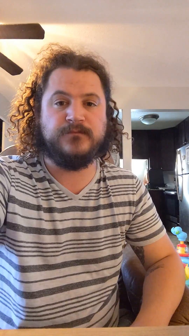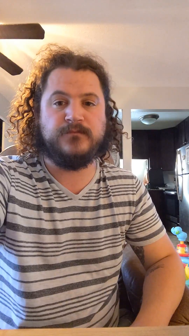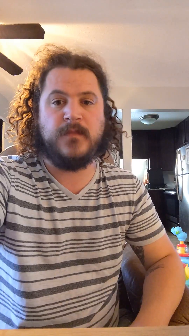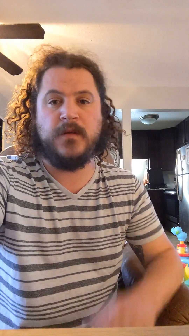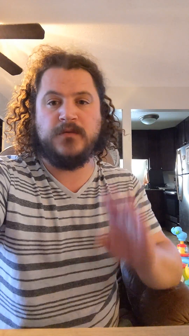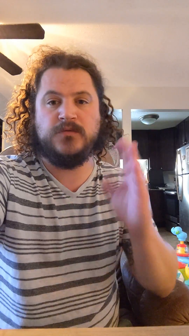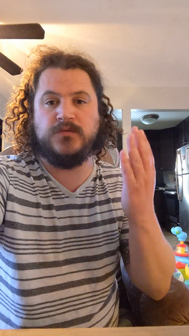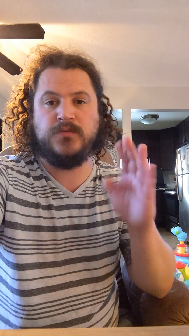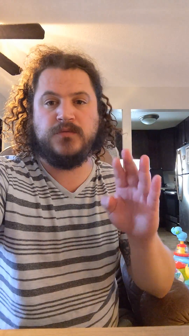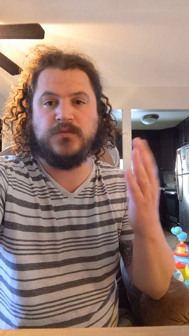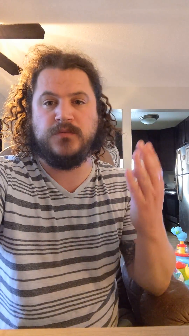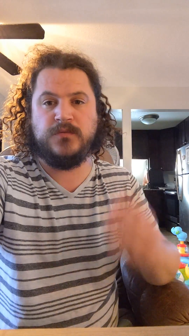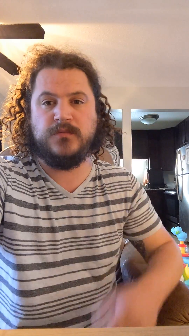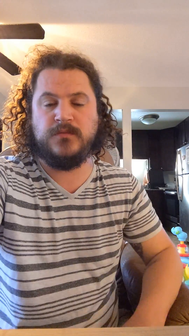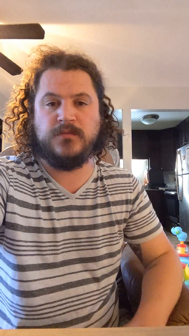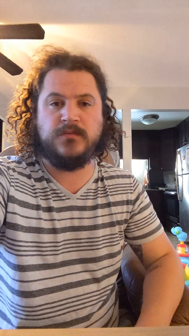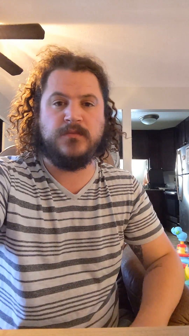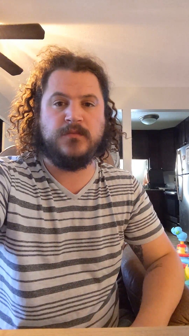door